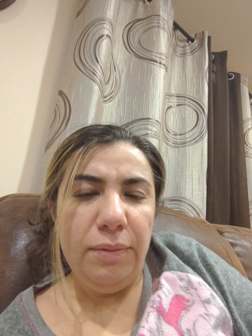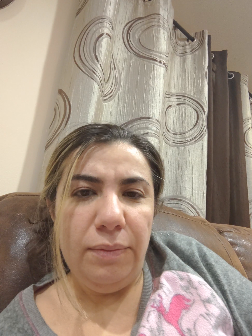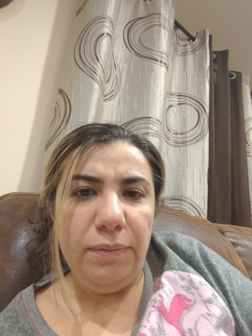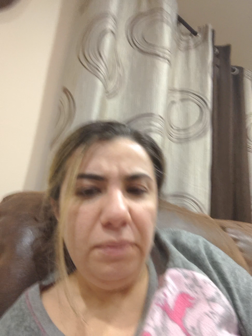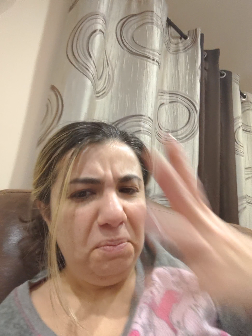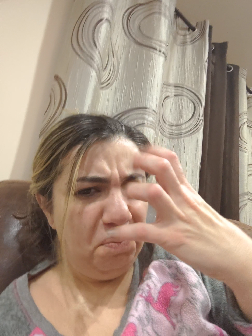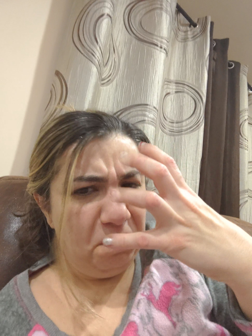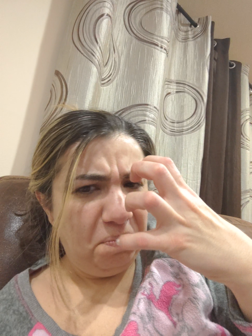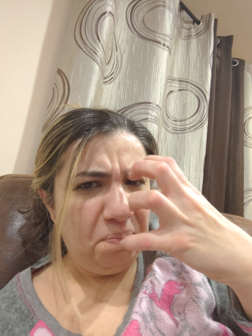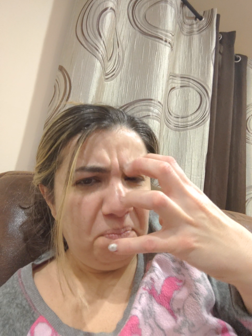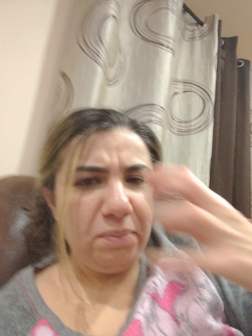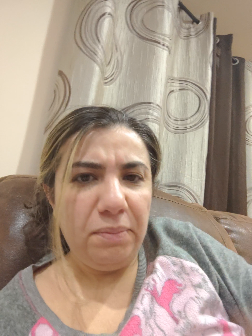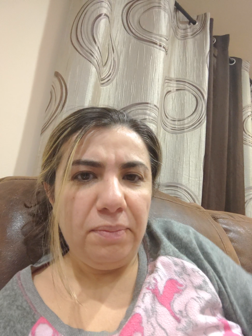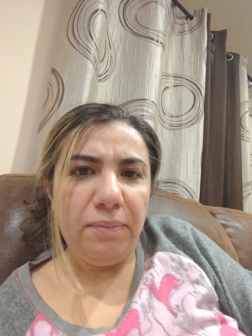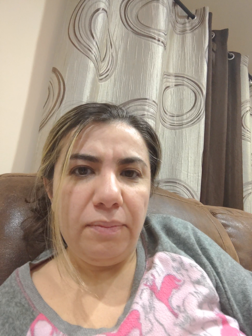mad